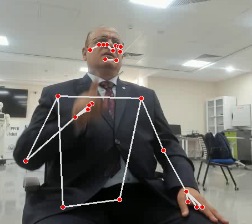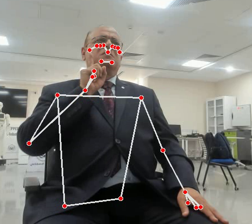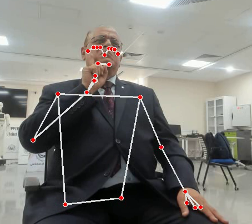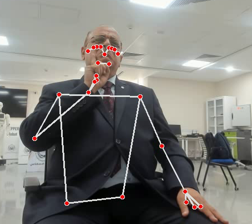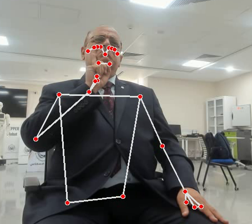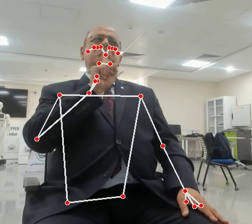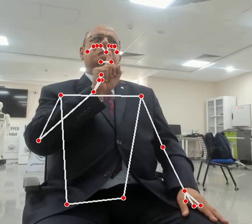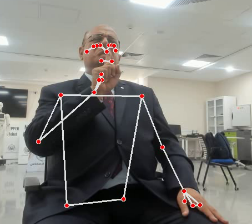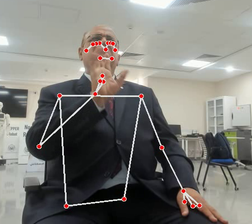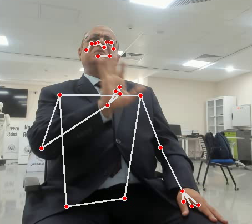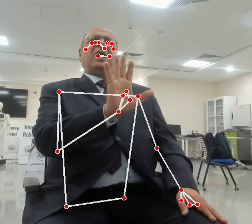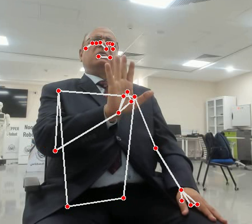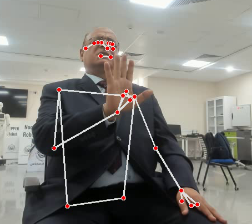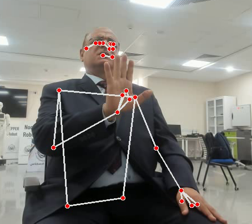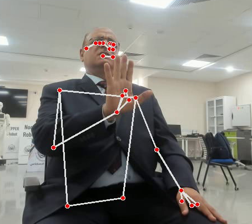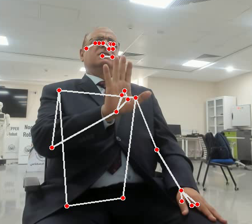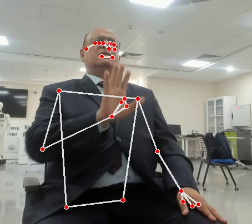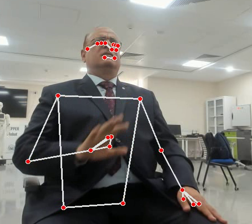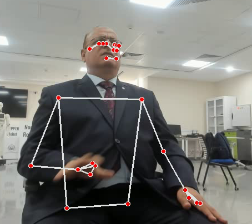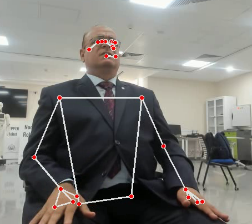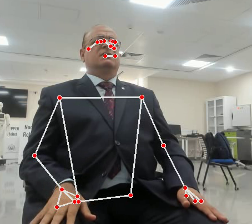msh 3waz